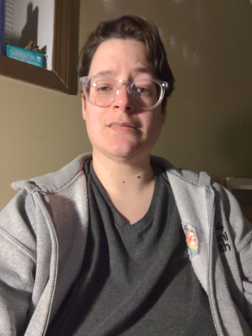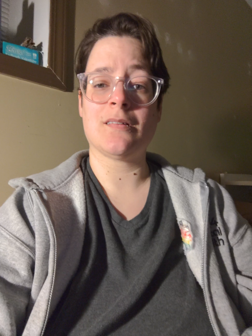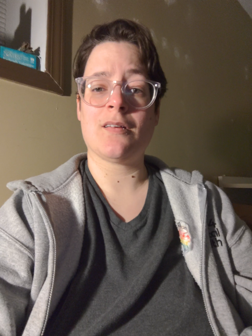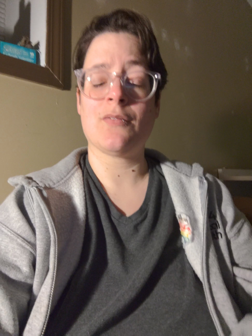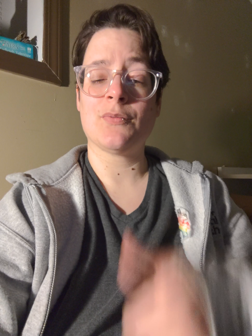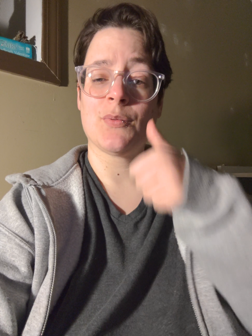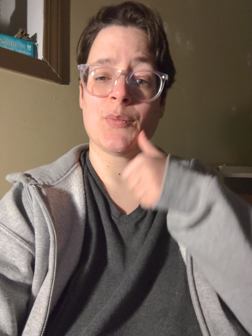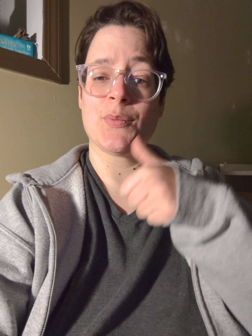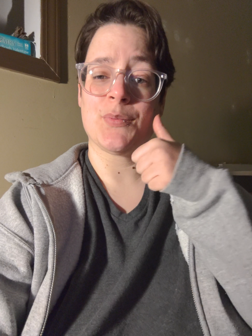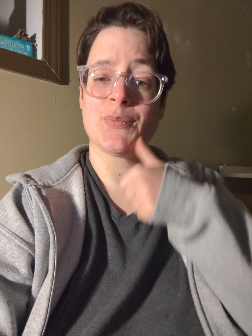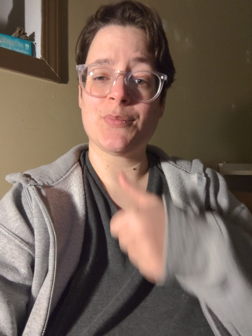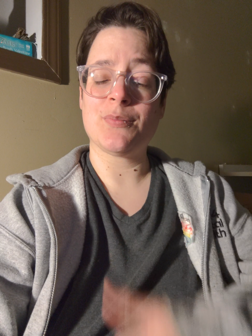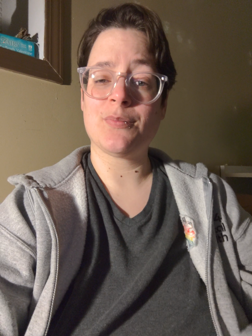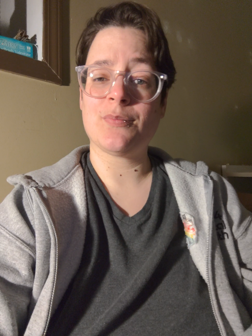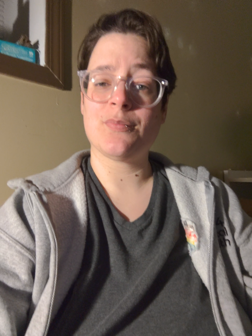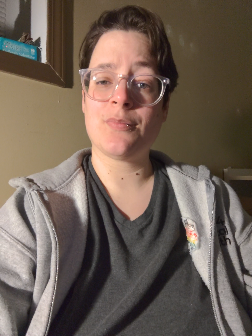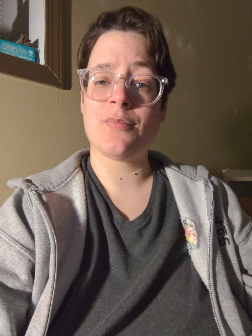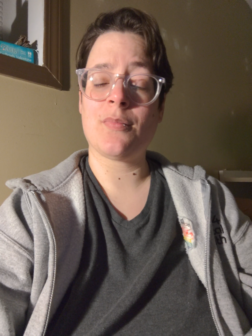girl